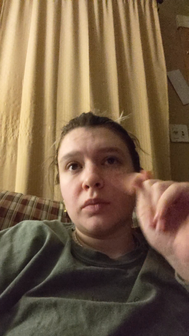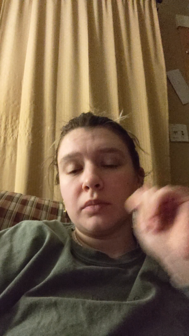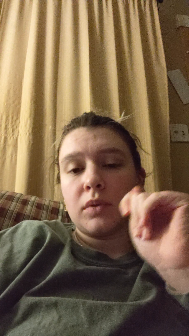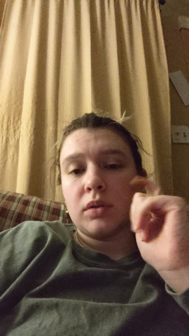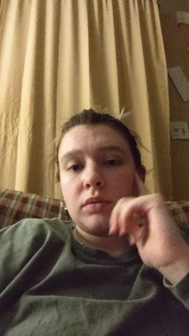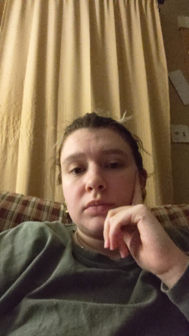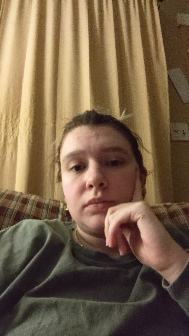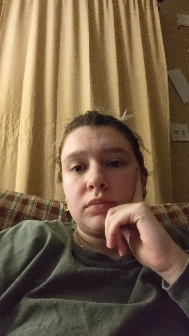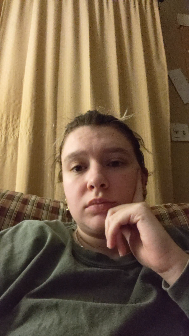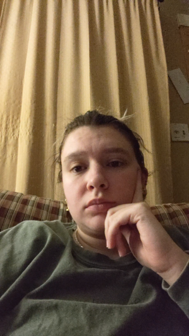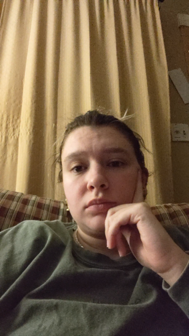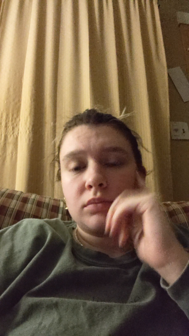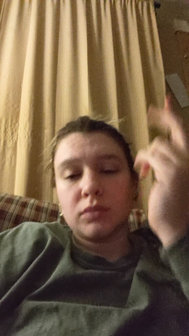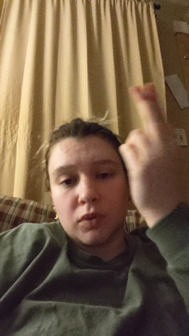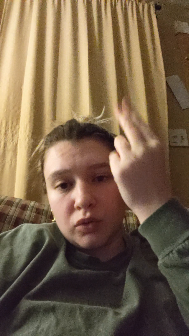rabbit